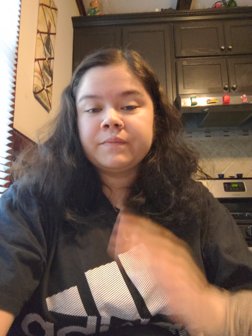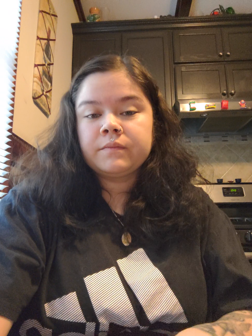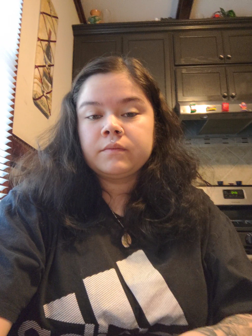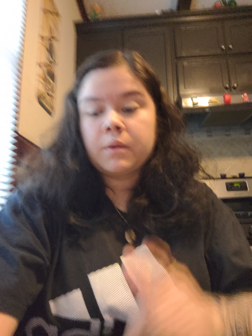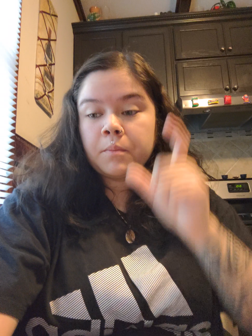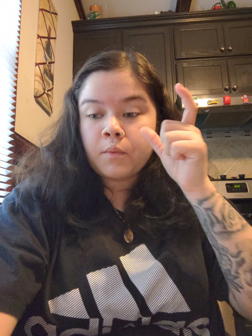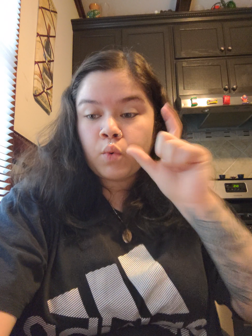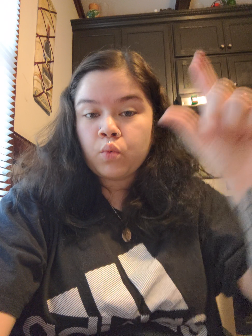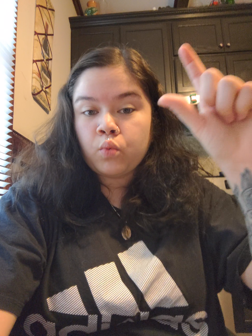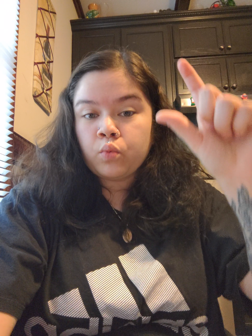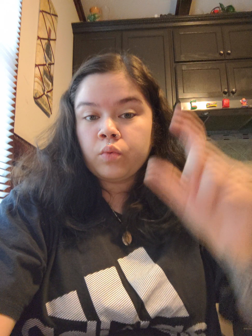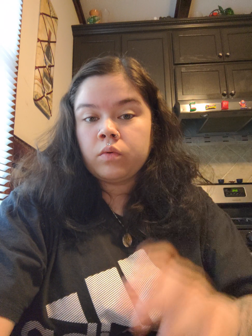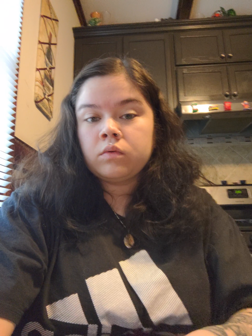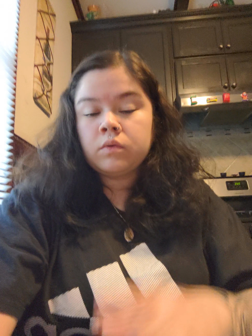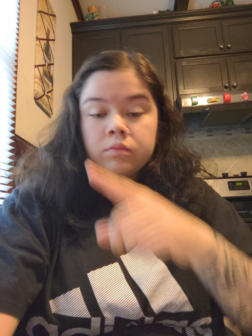moon